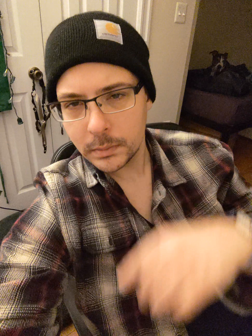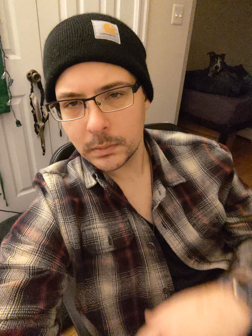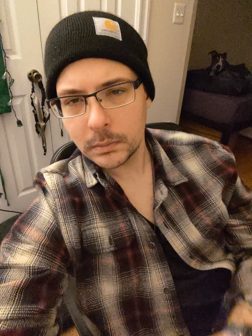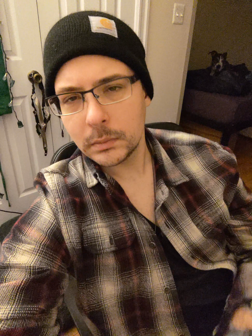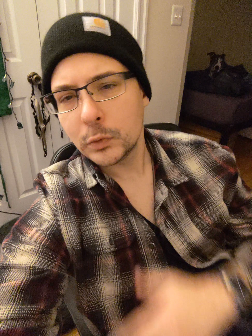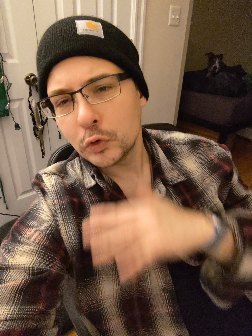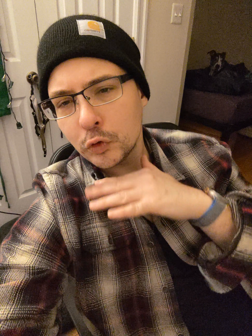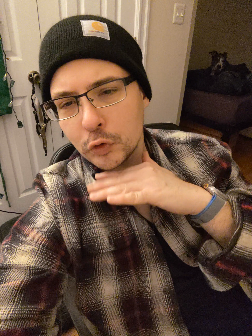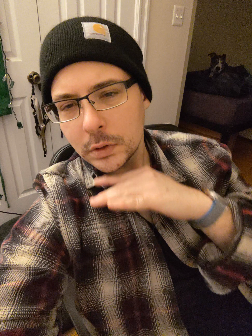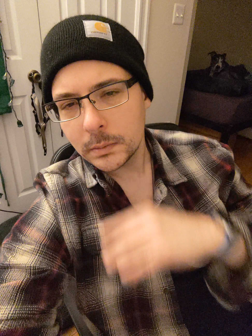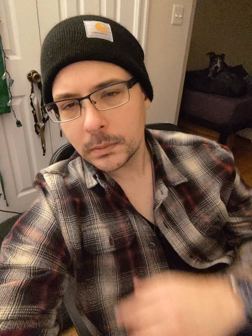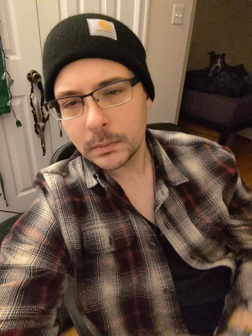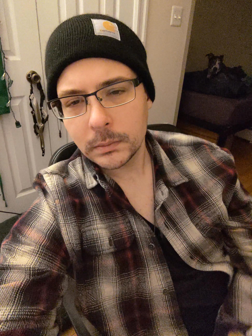dirty